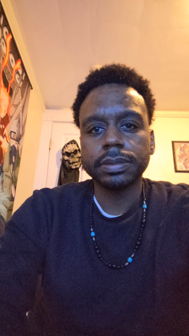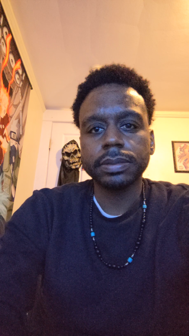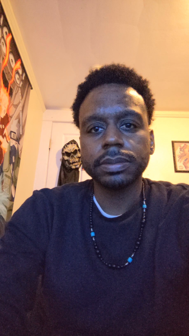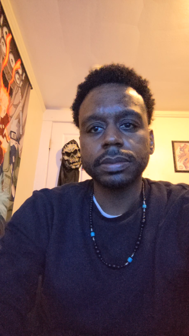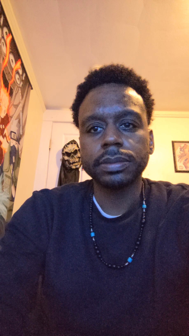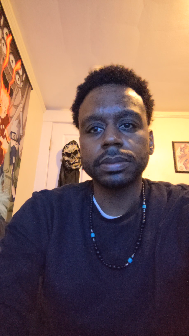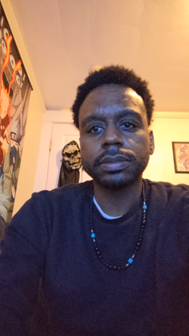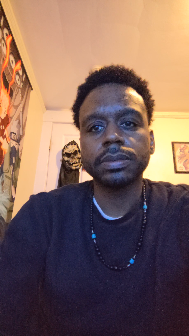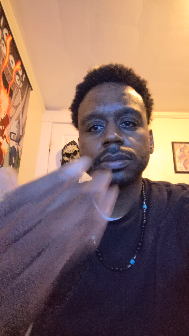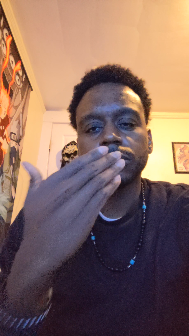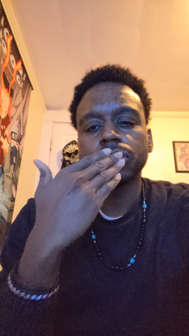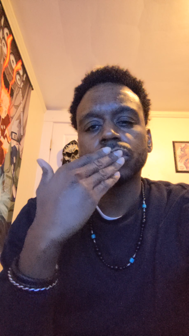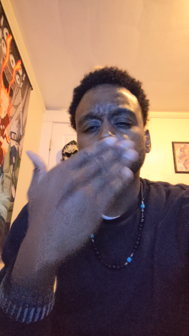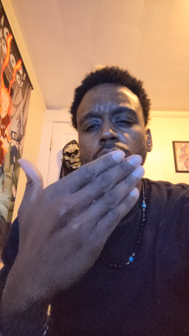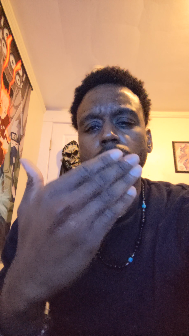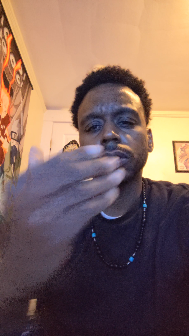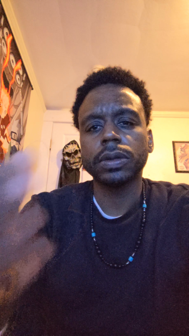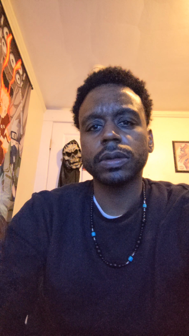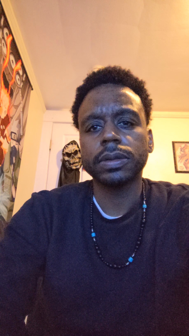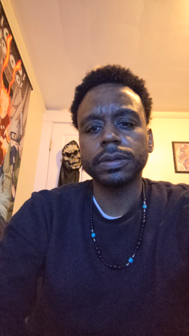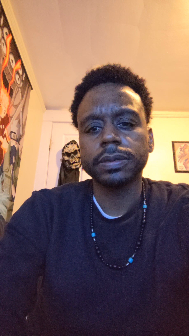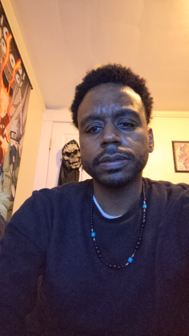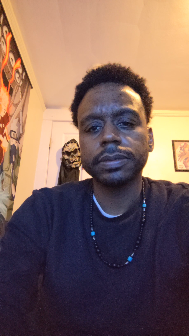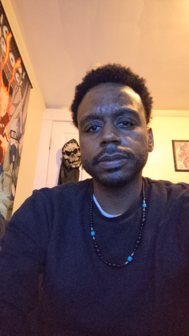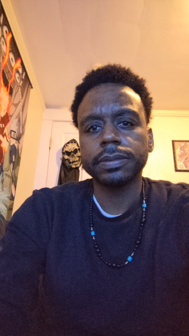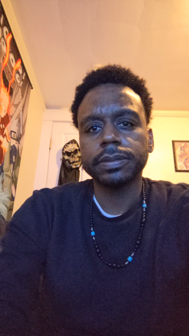good